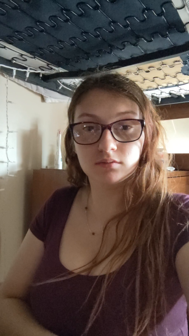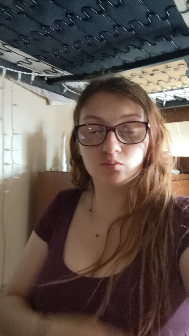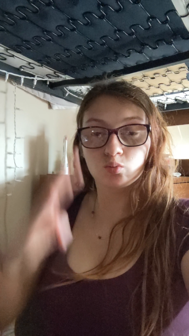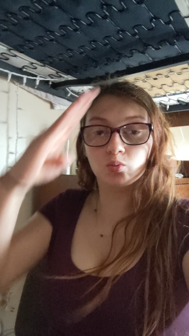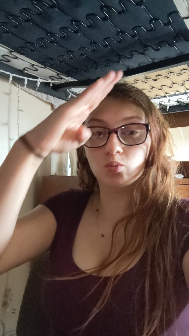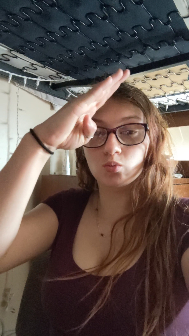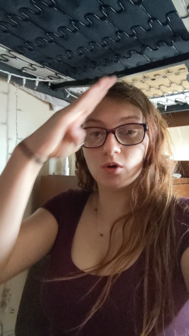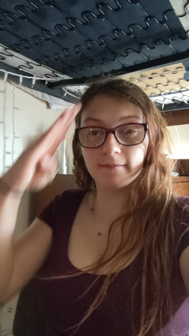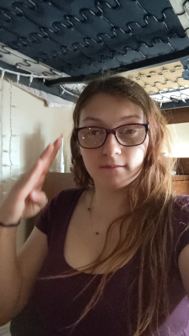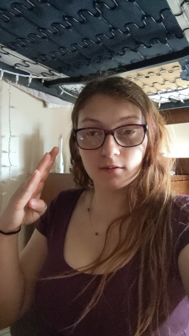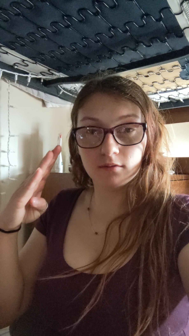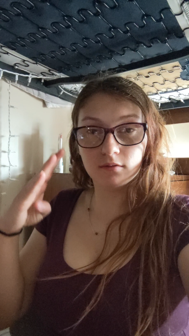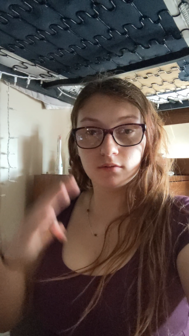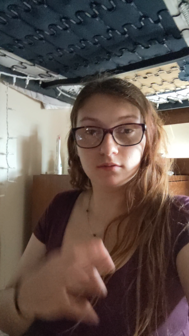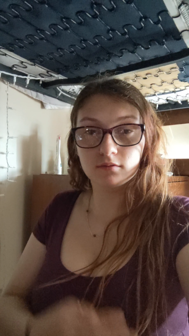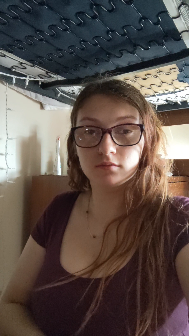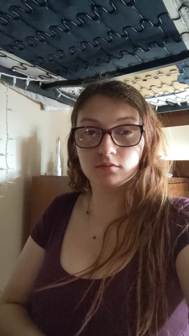roof